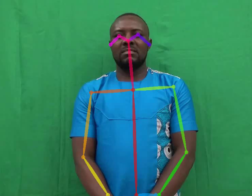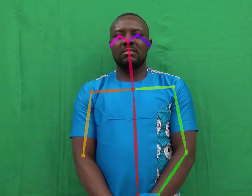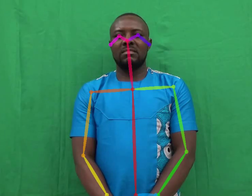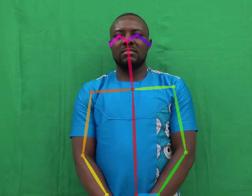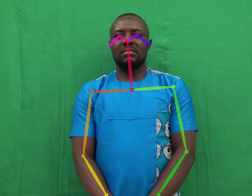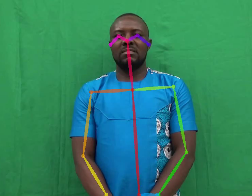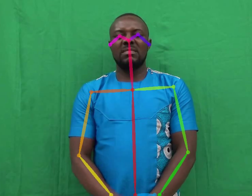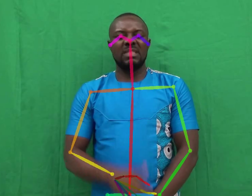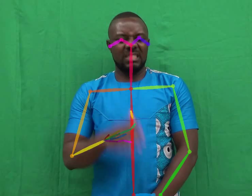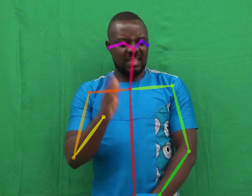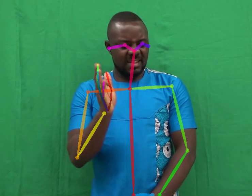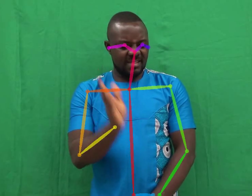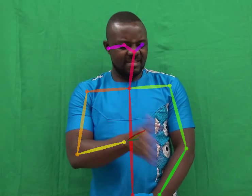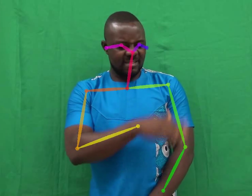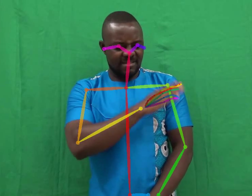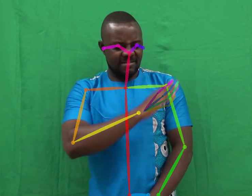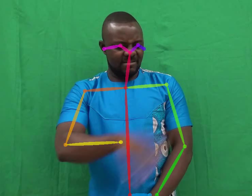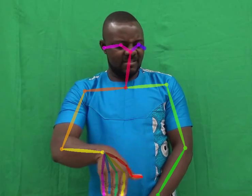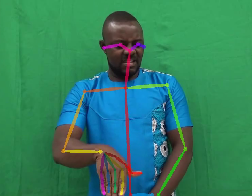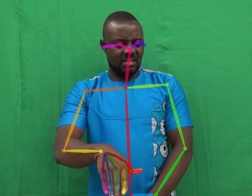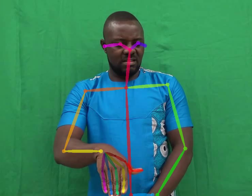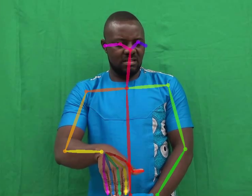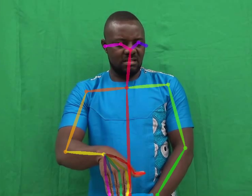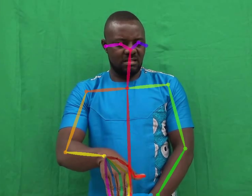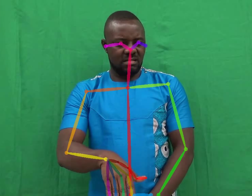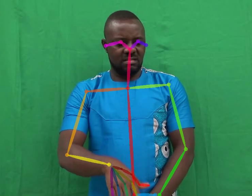never